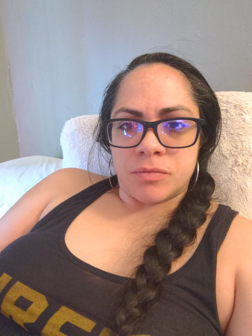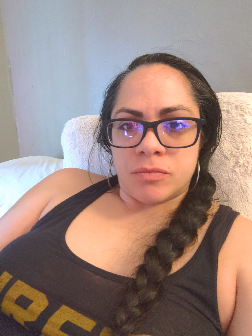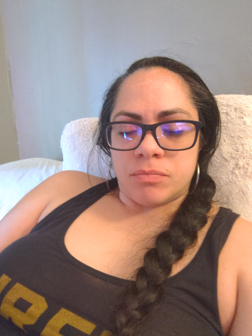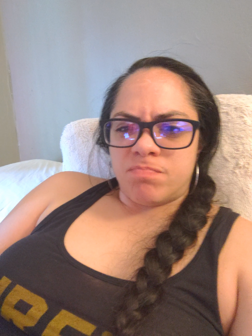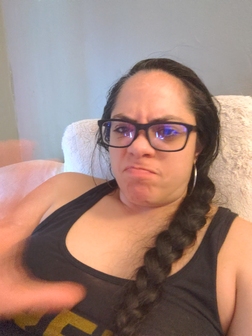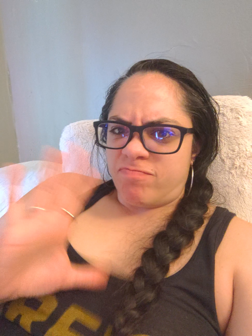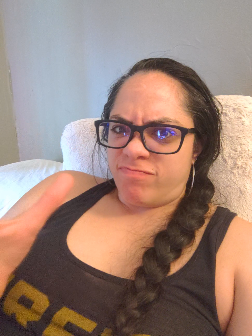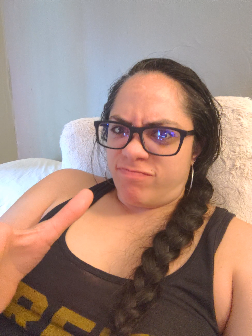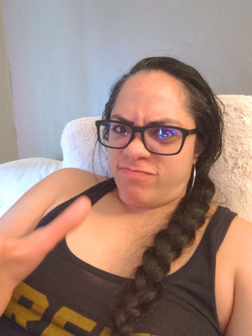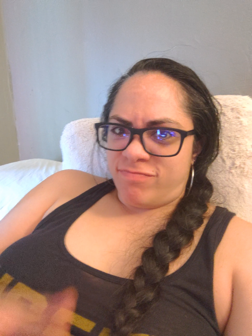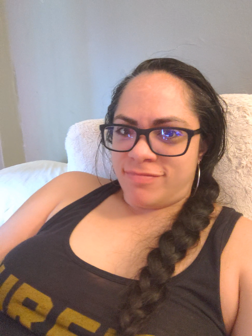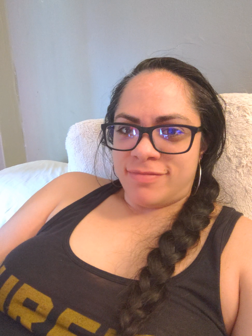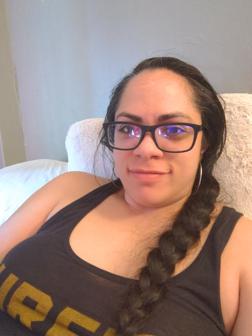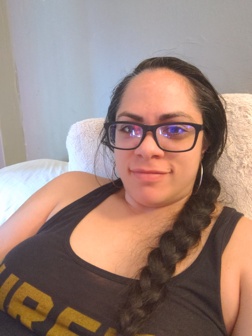fine